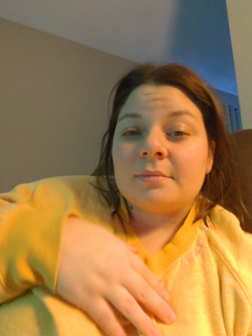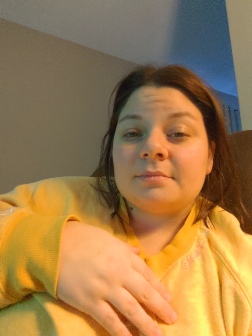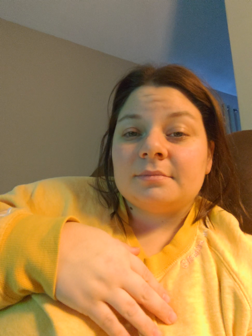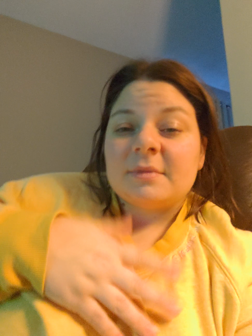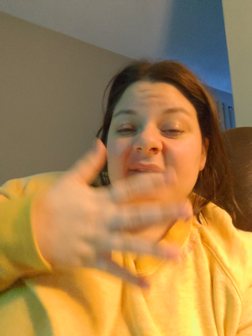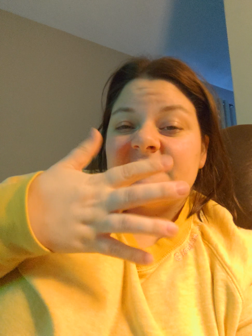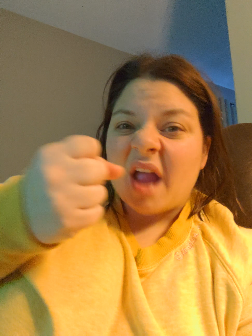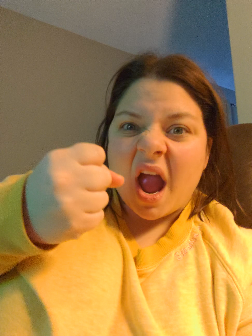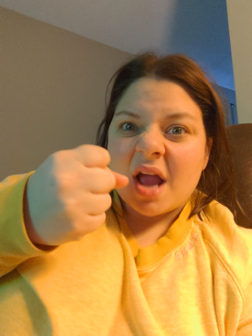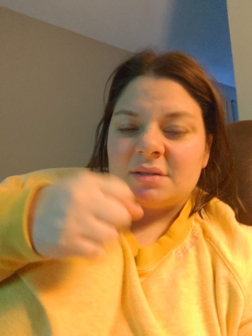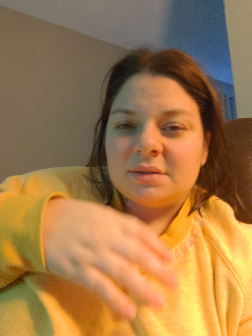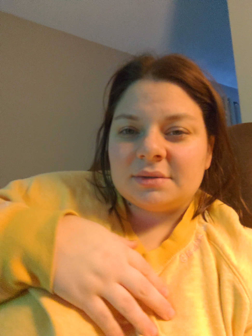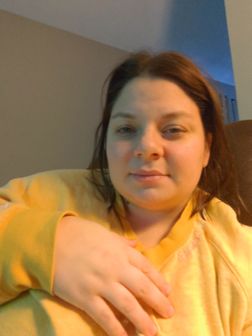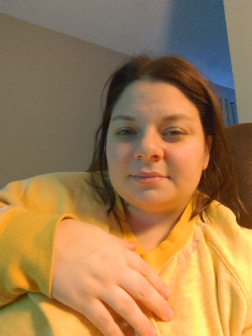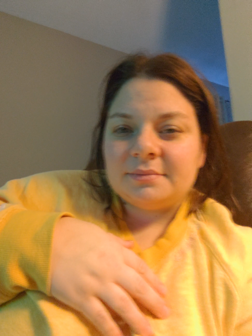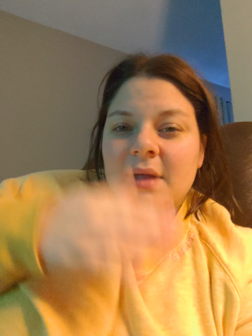fast